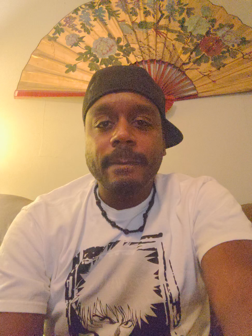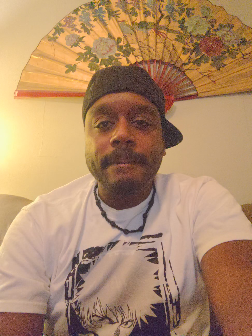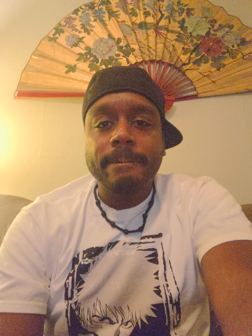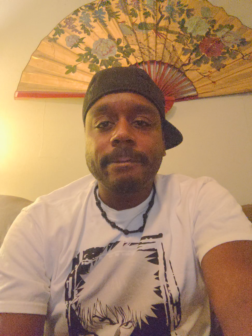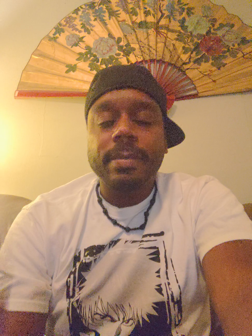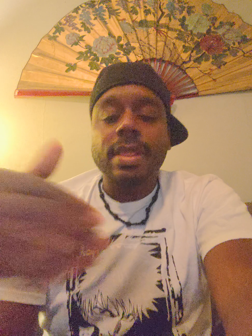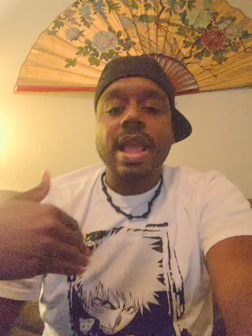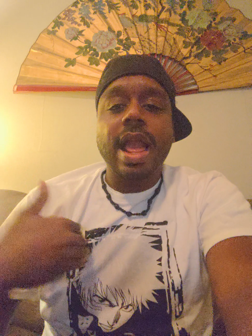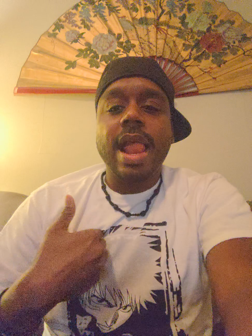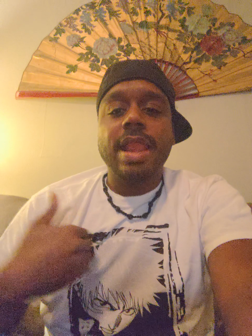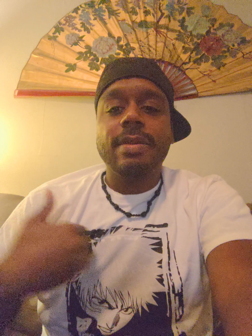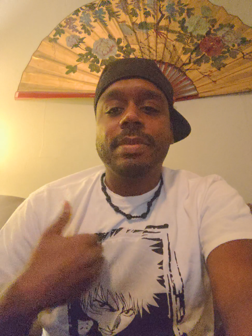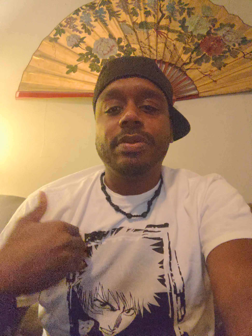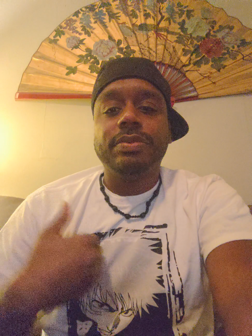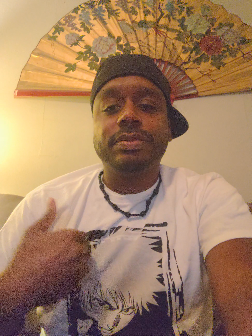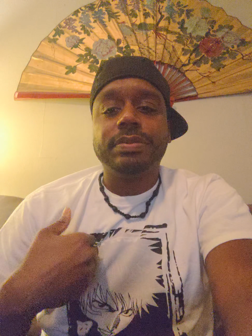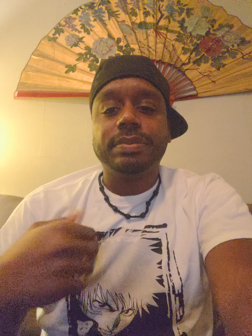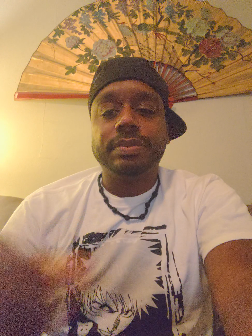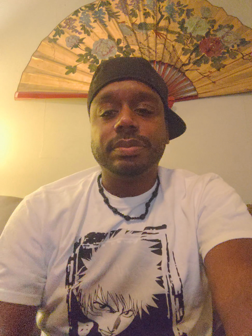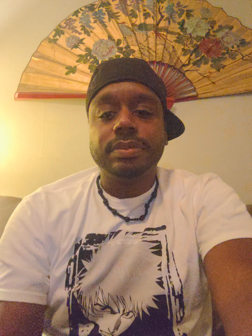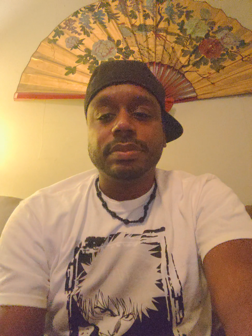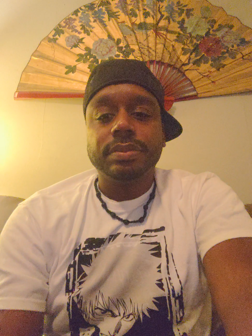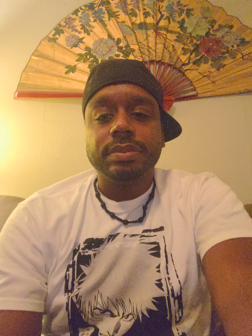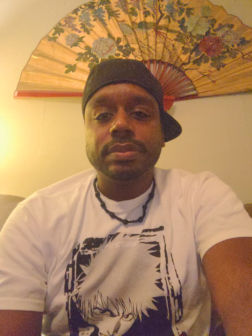animal